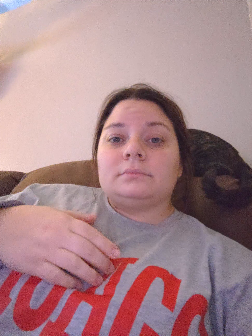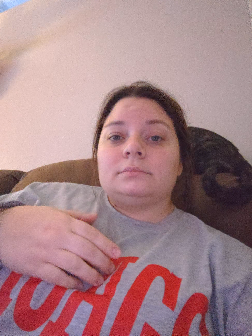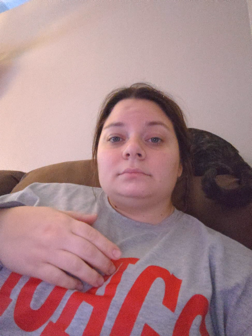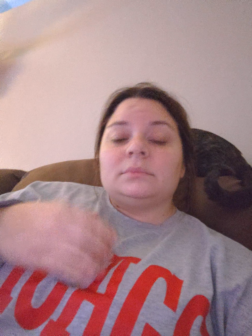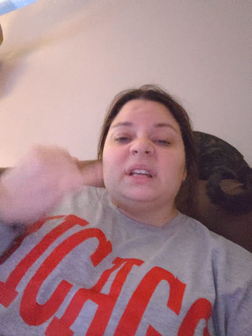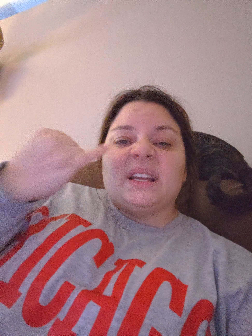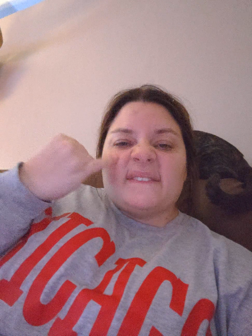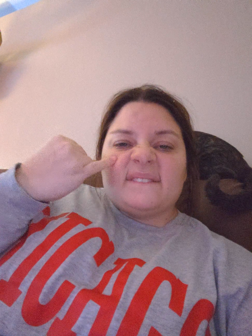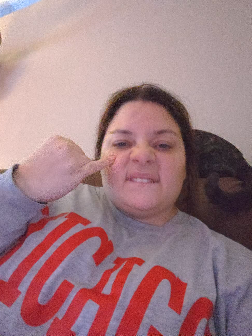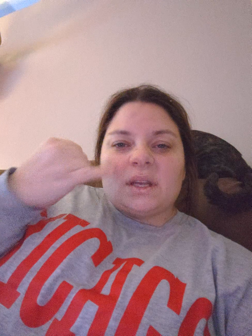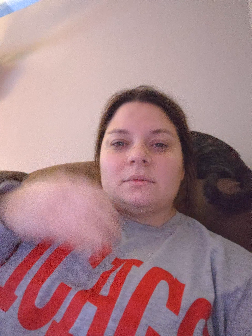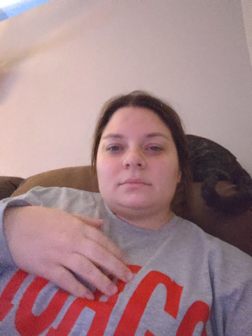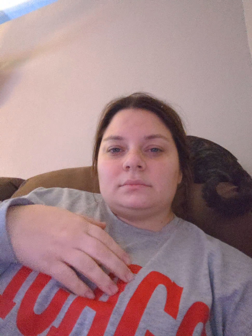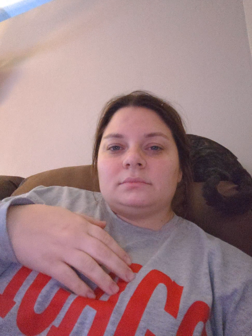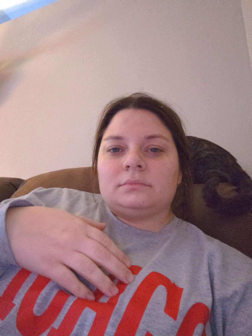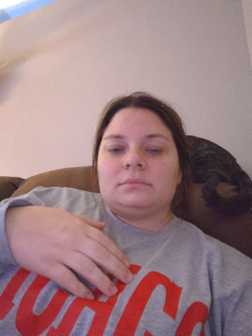if